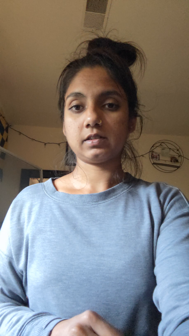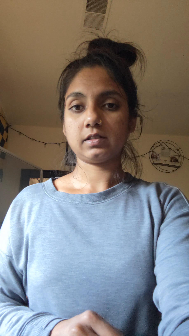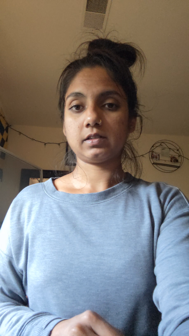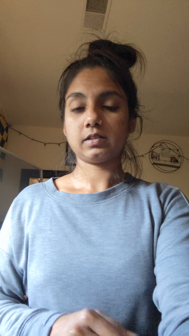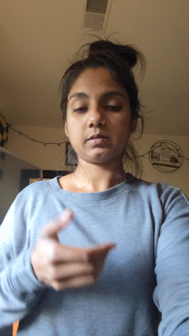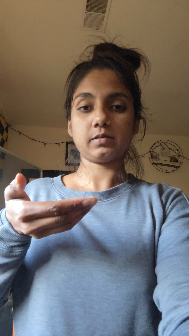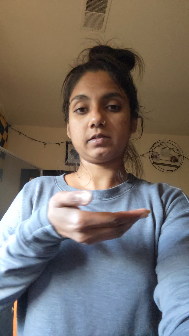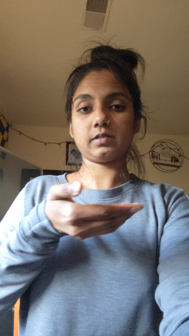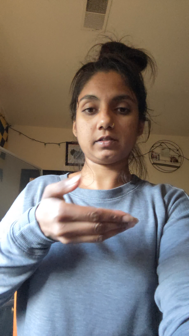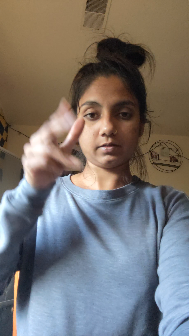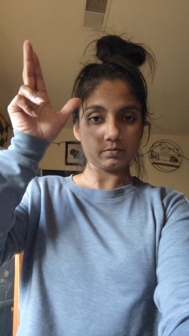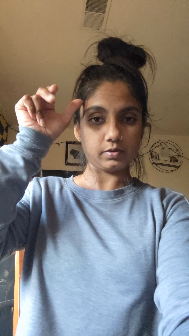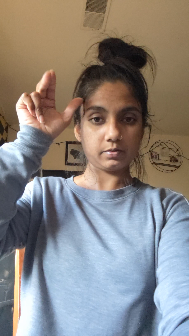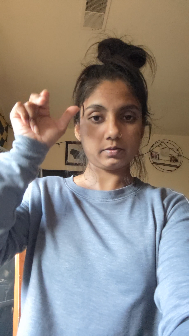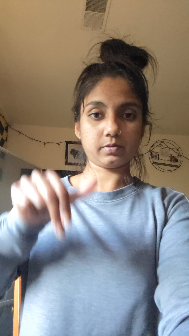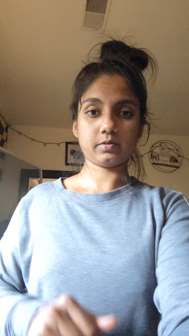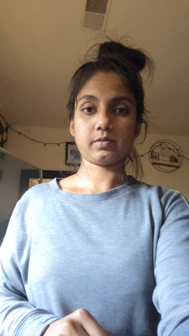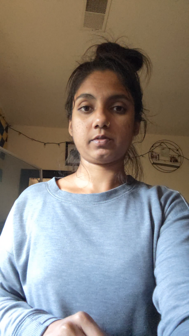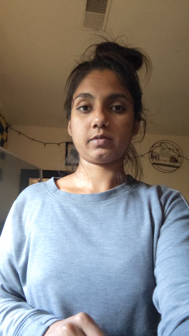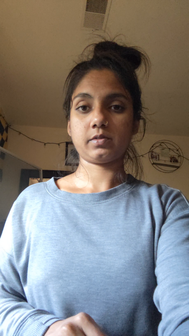pony